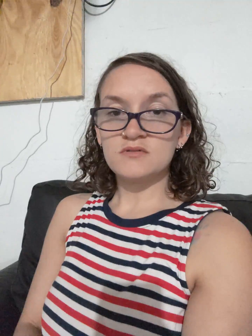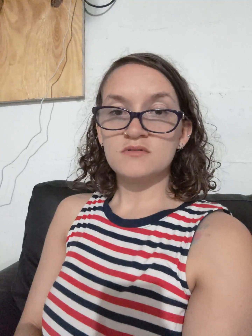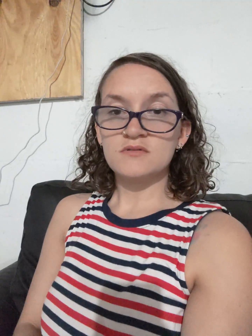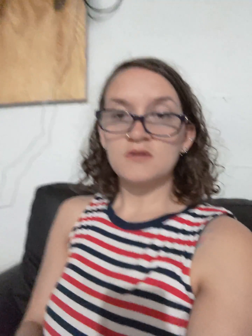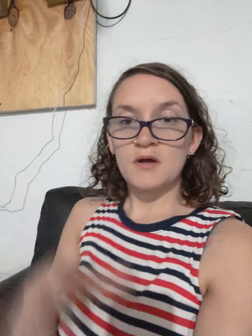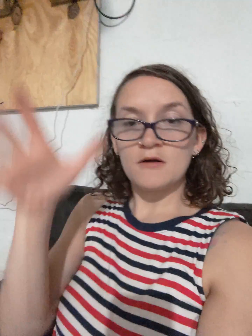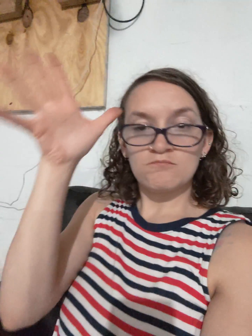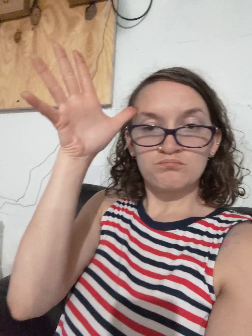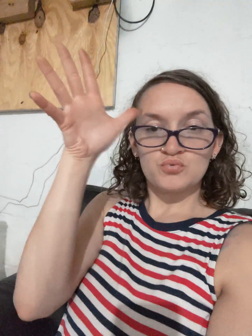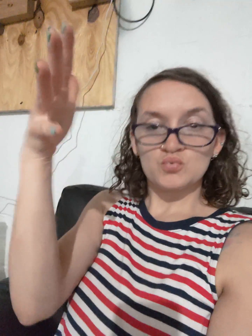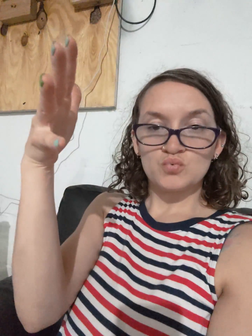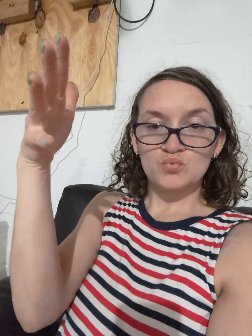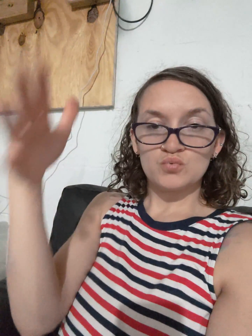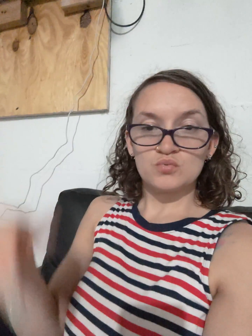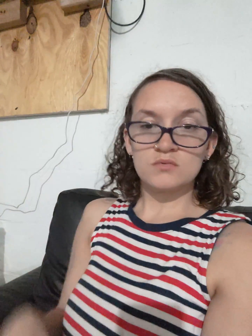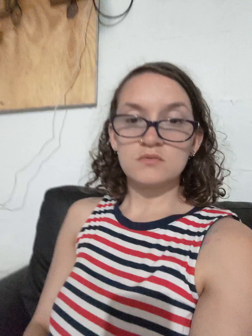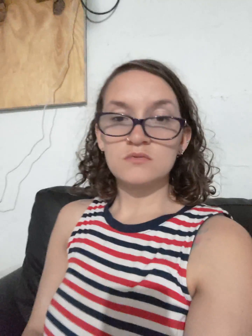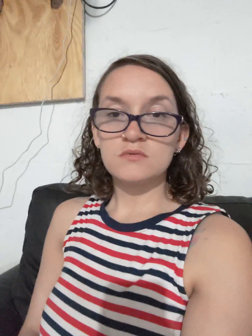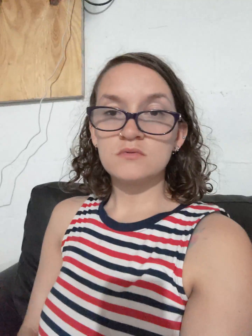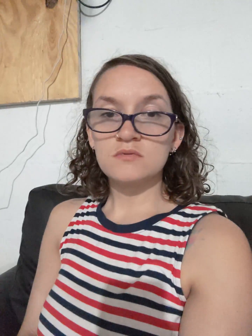moose